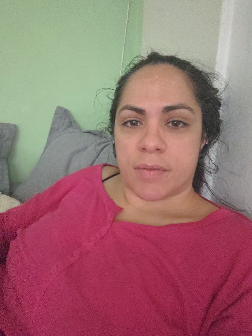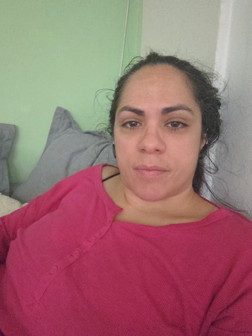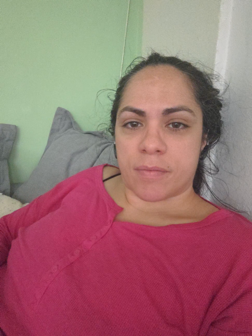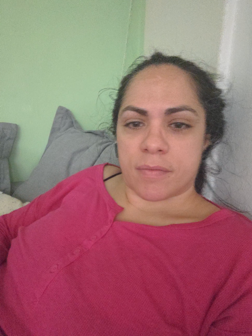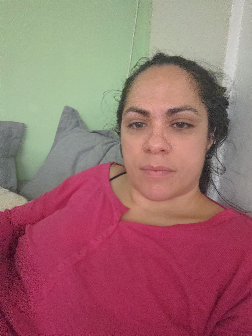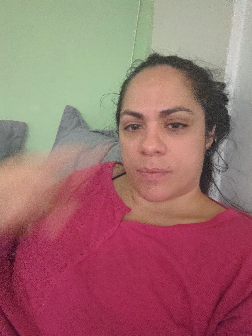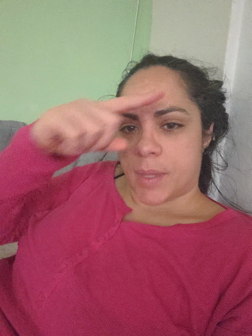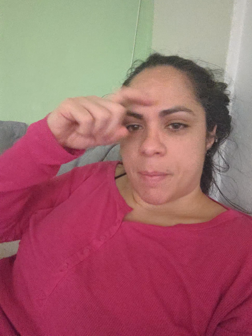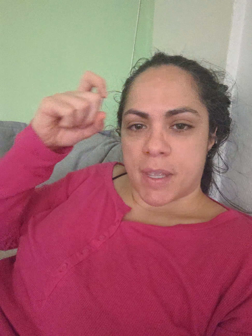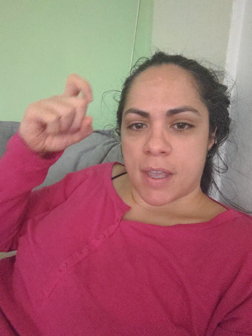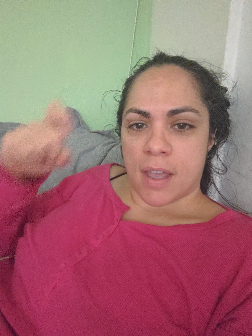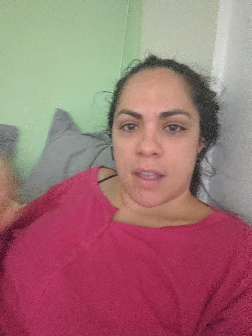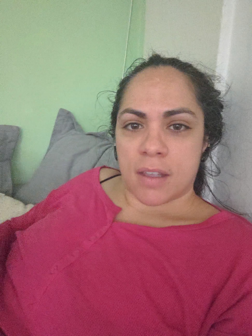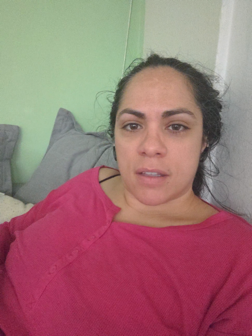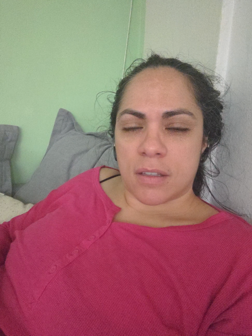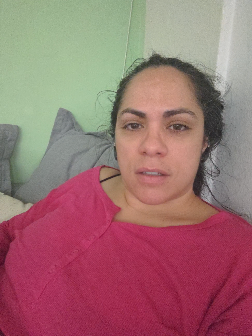because